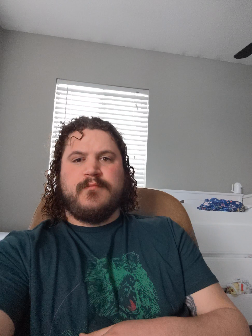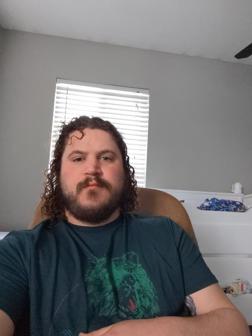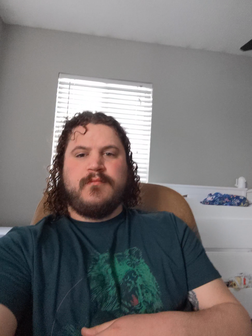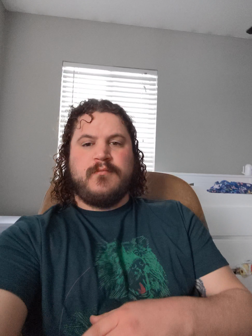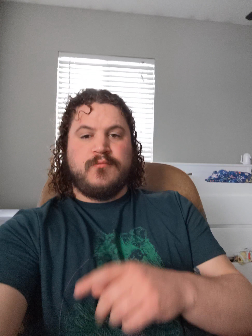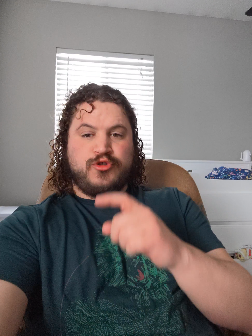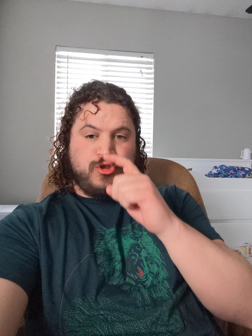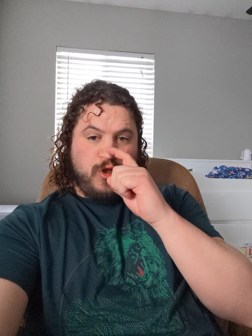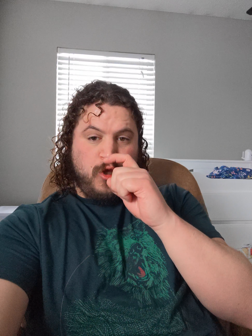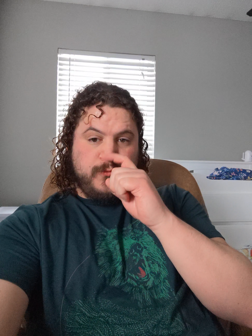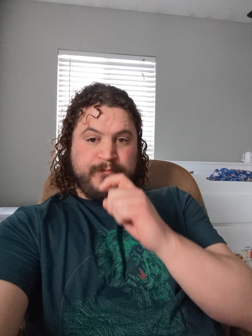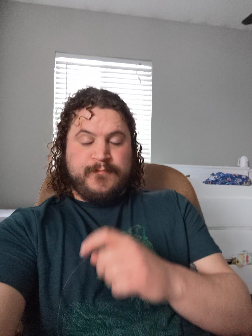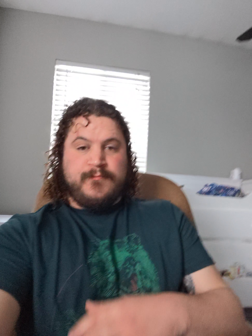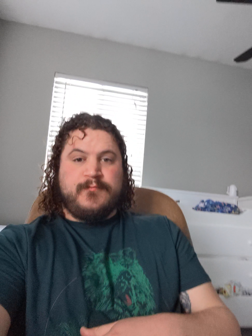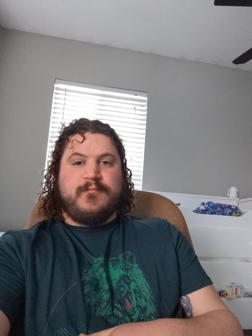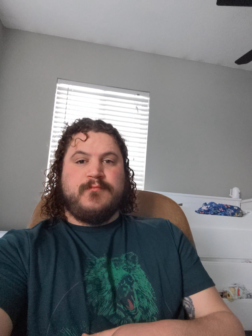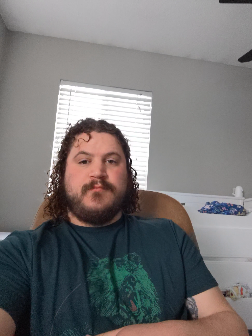doll